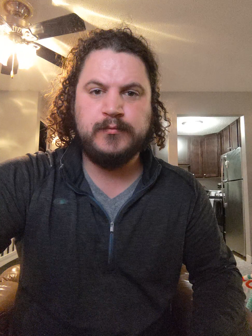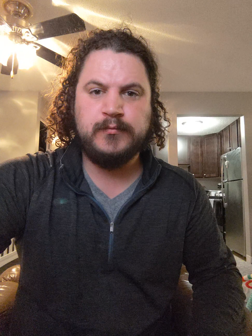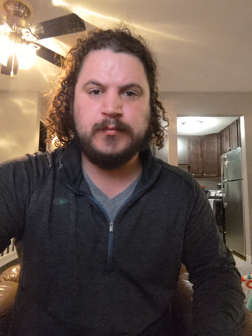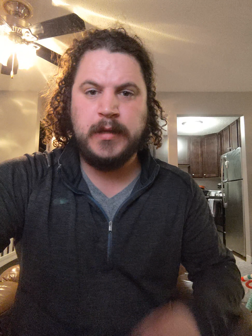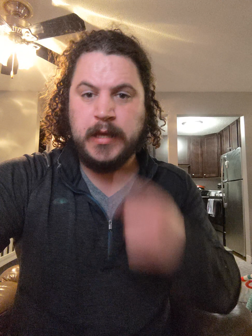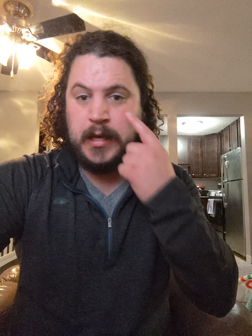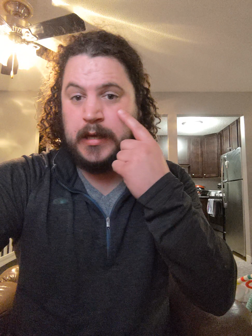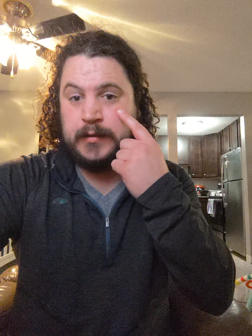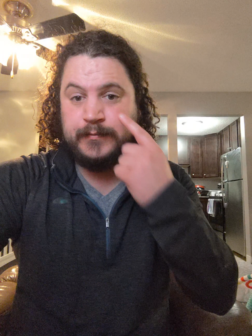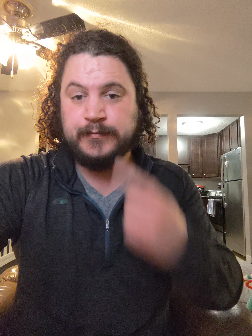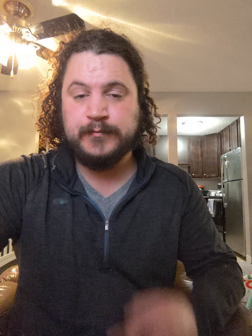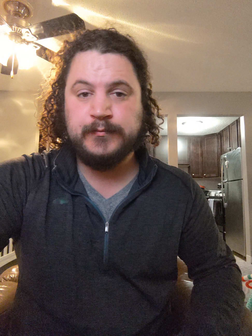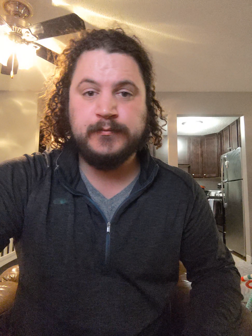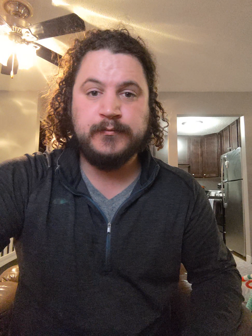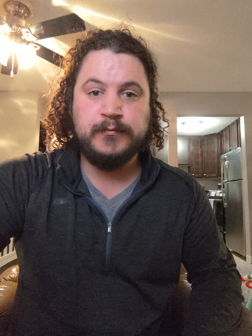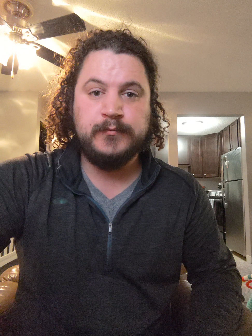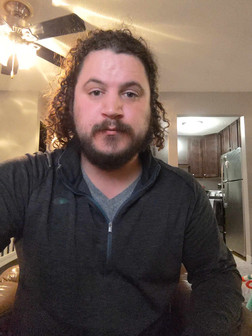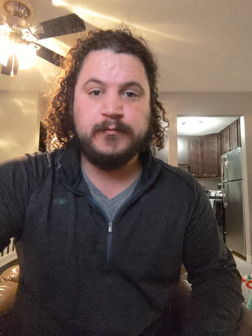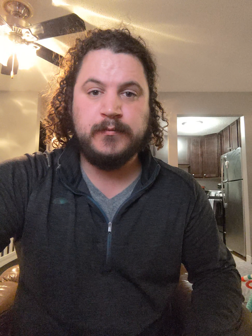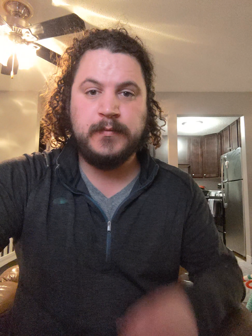eye